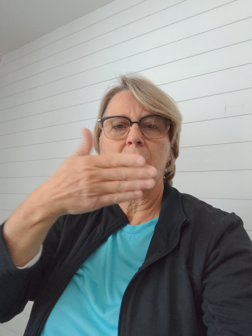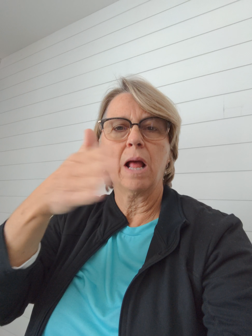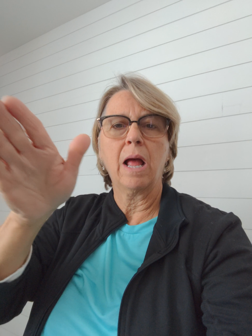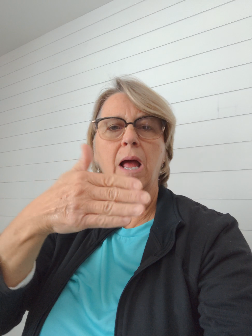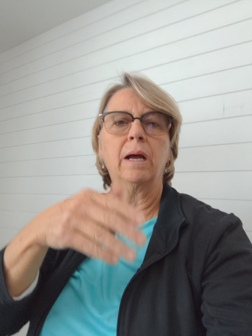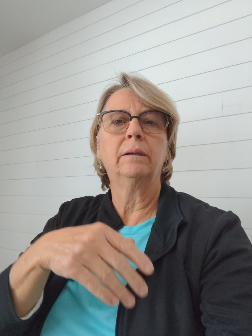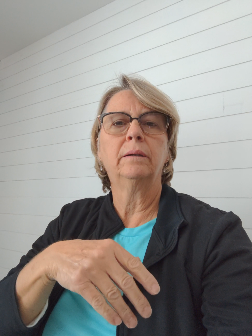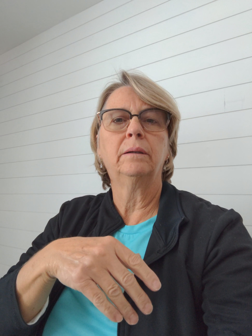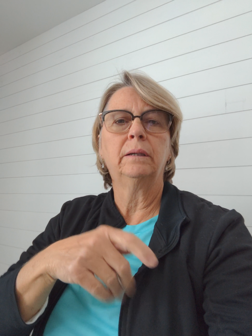flag